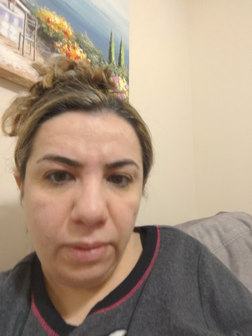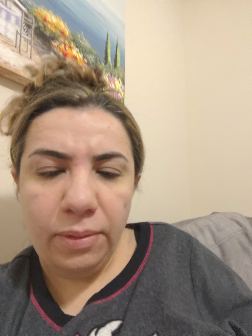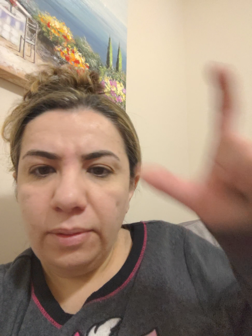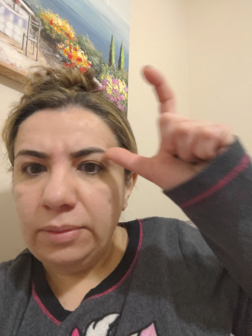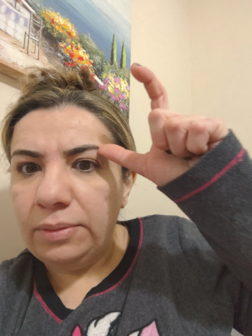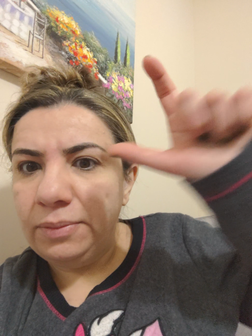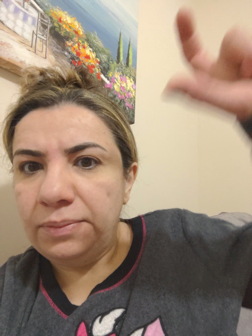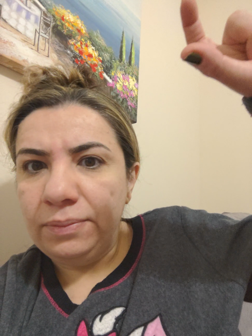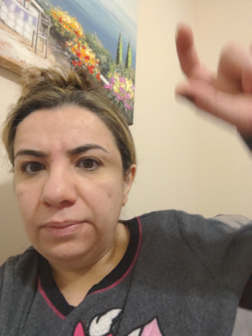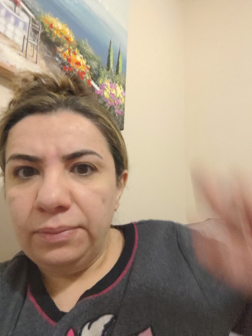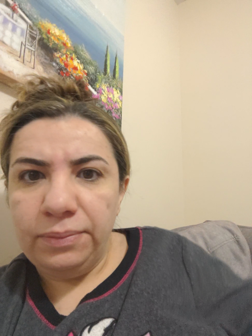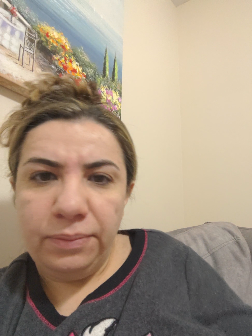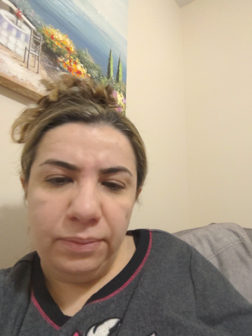moon